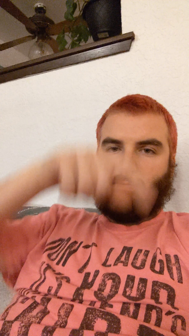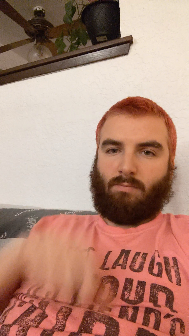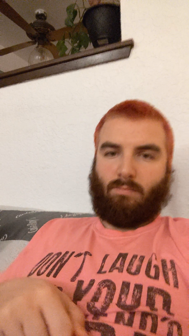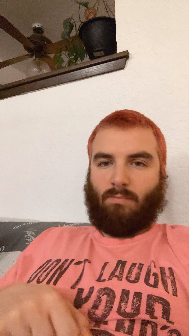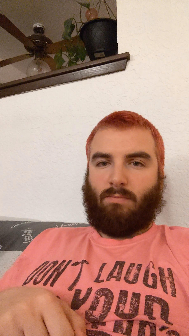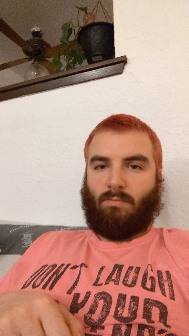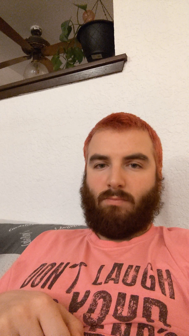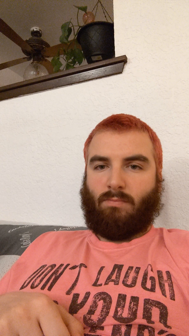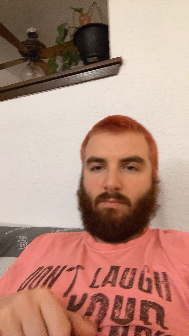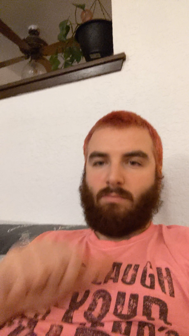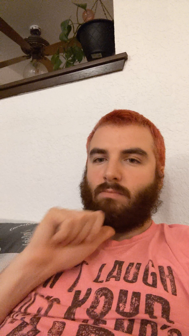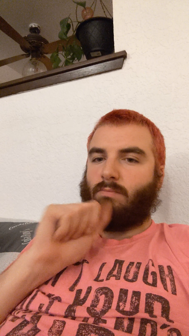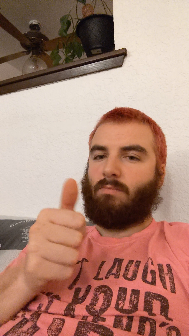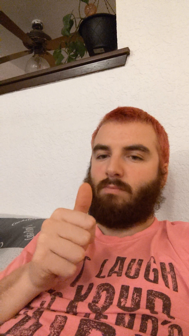don't